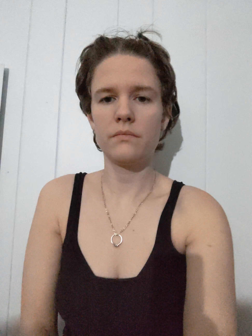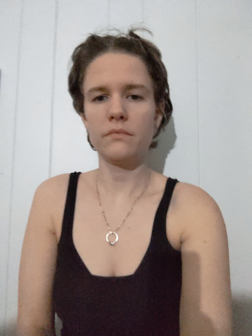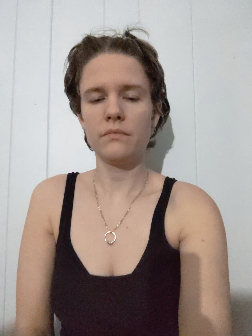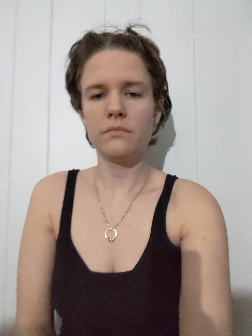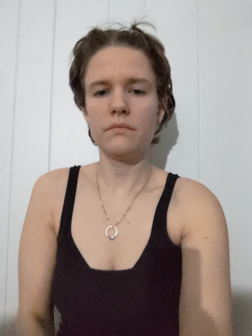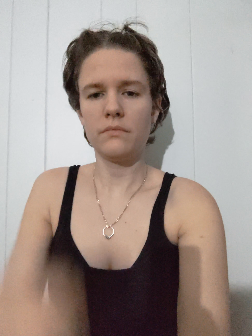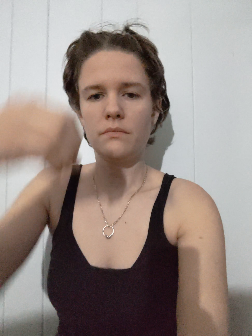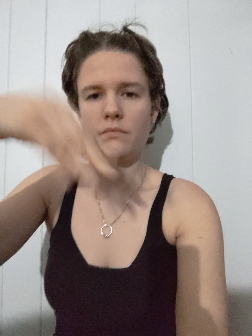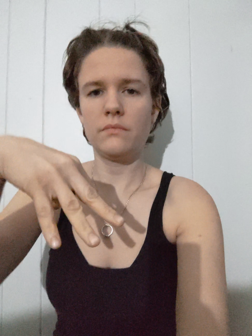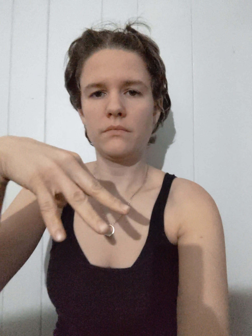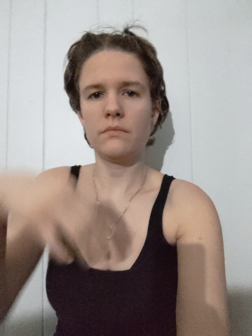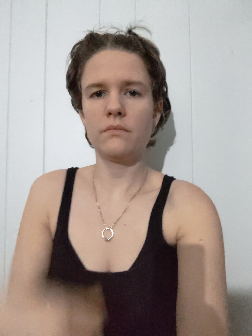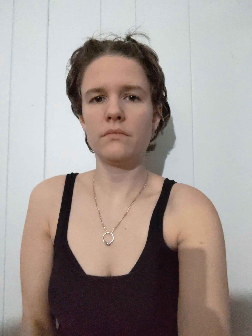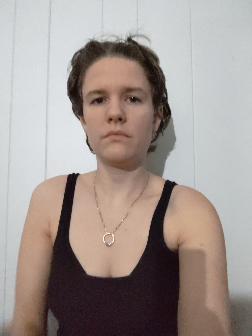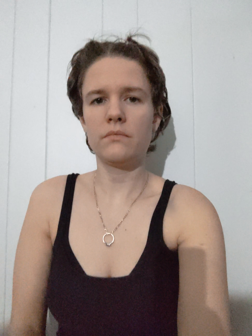drop